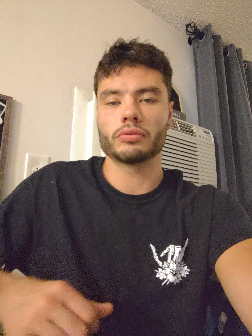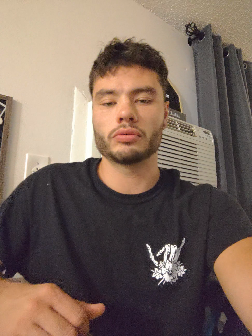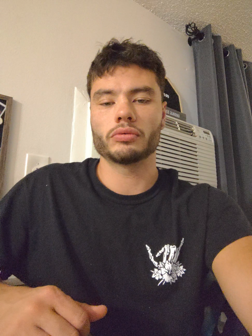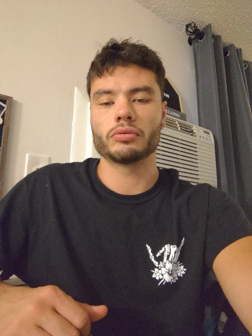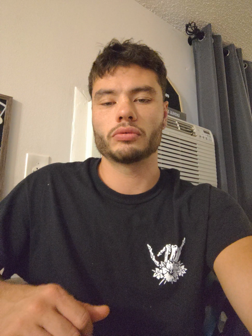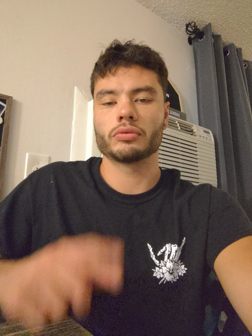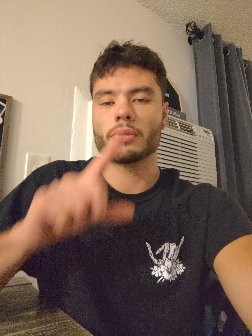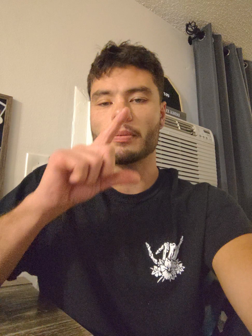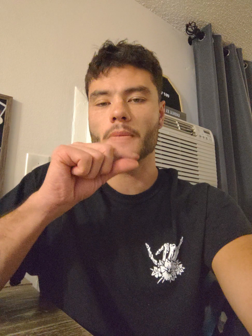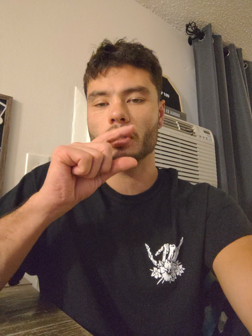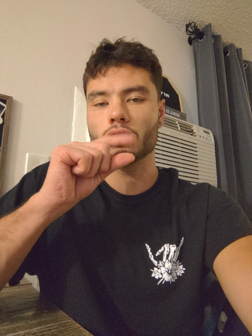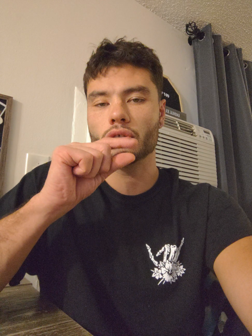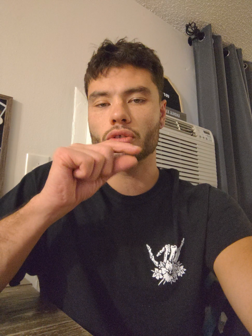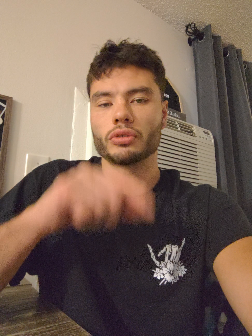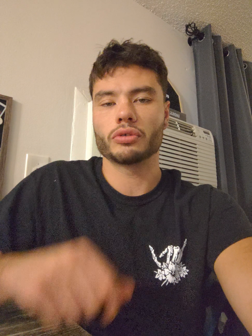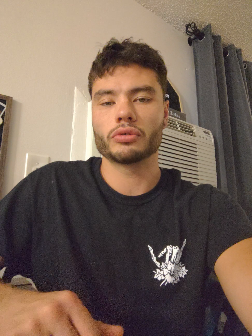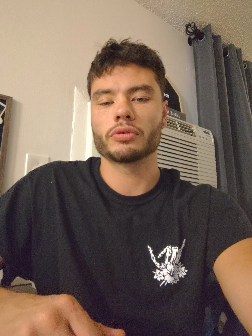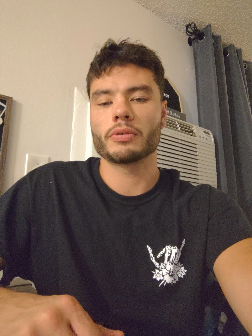bird